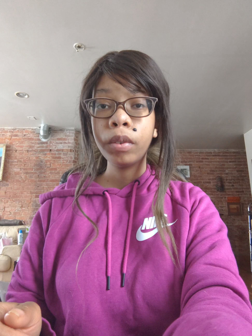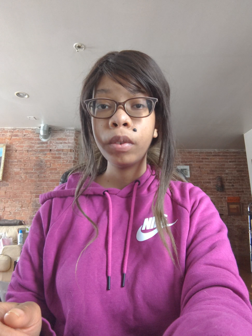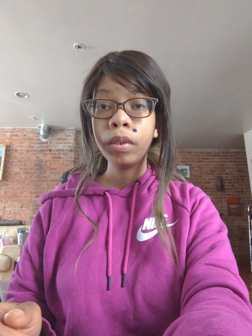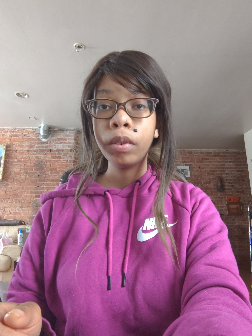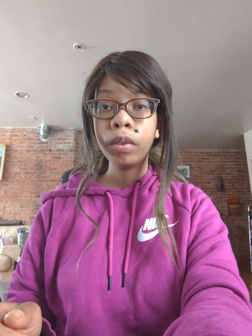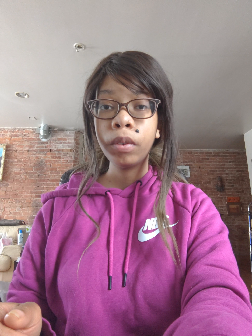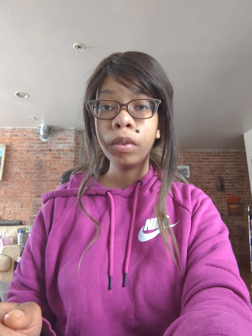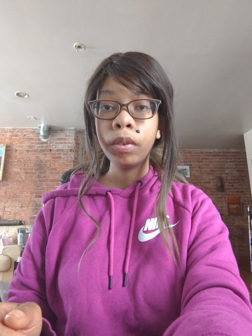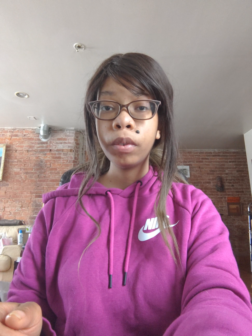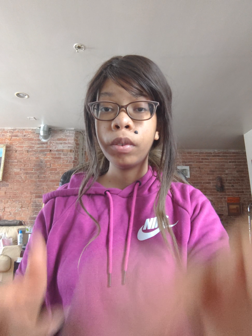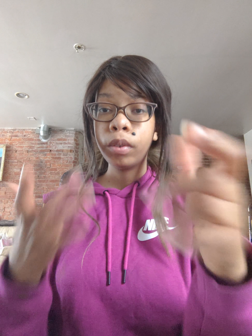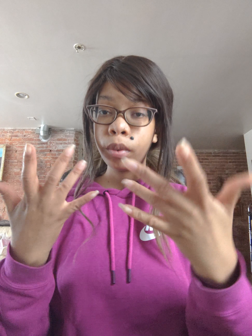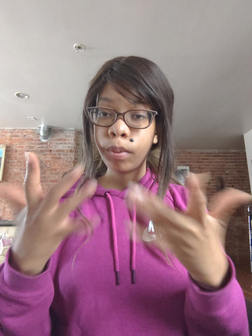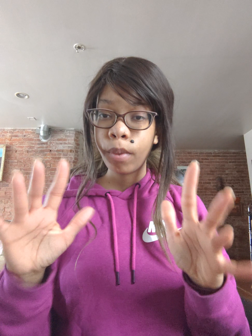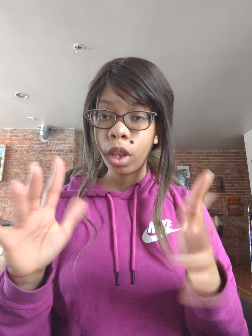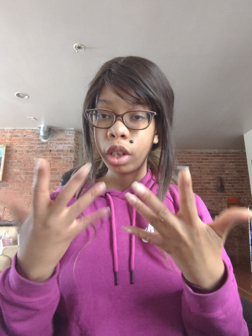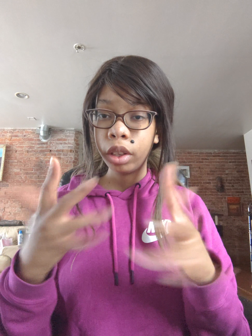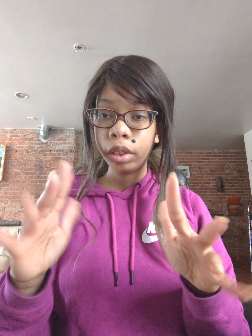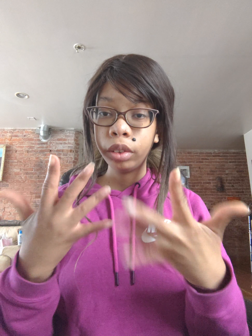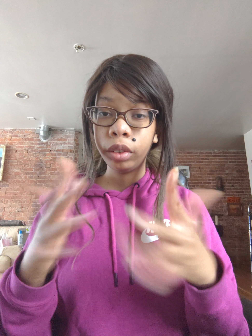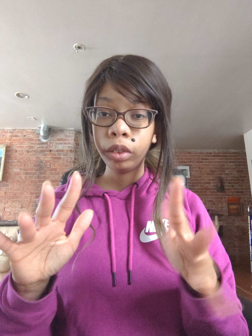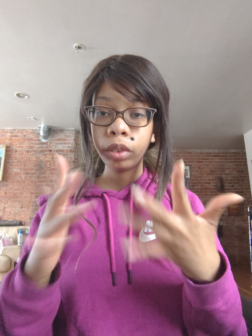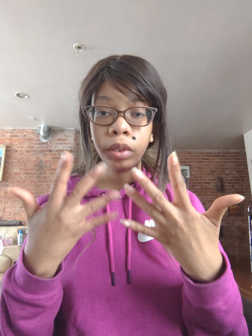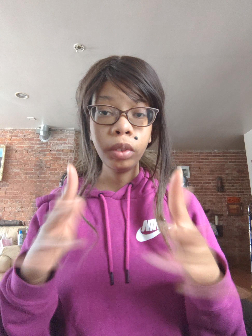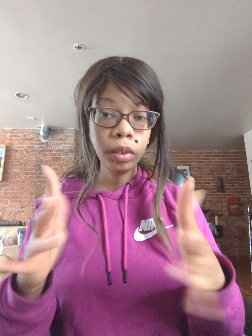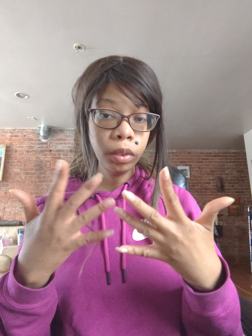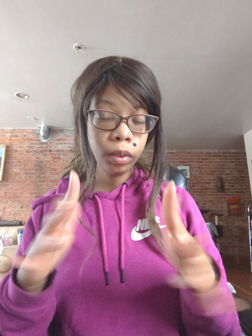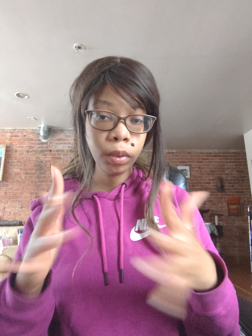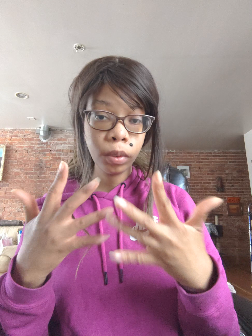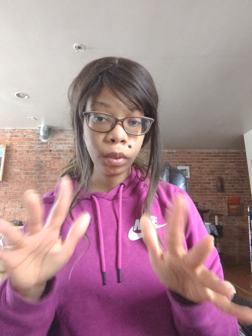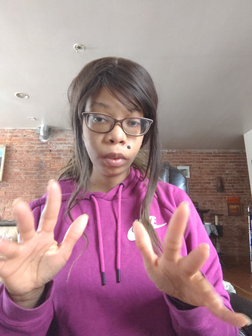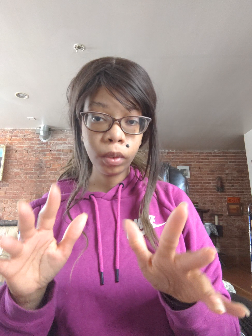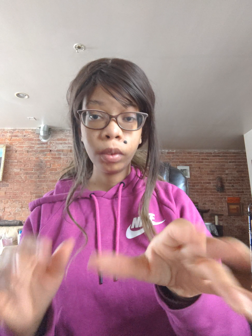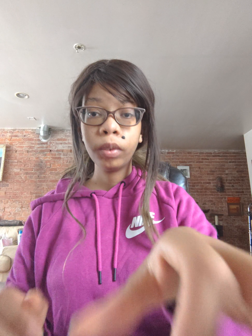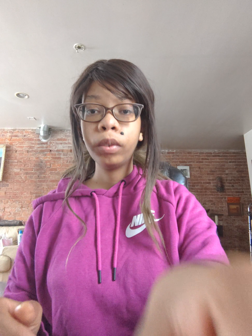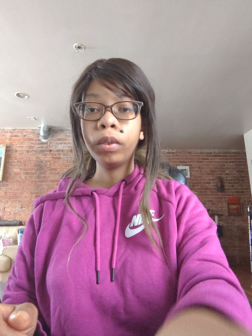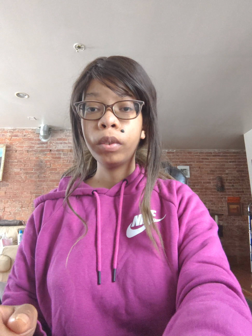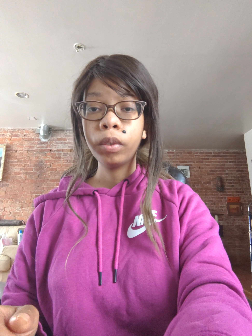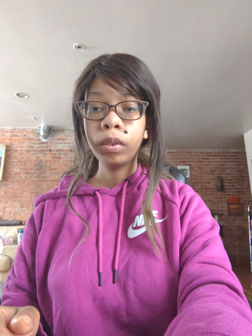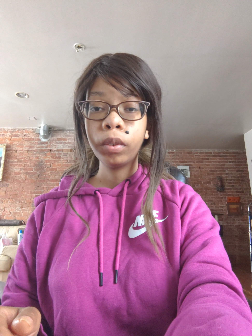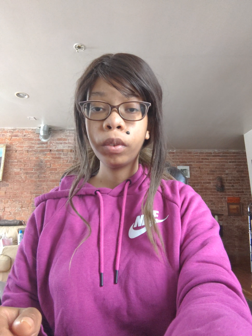finish